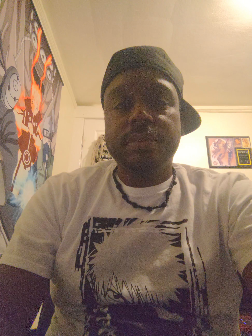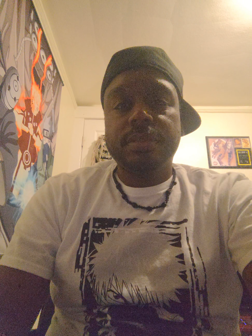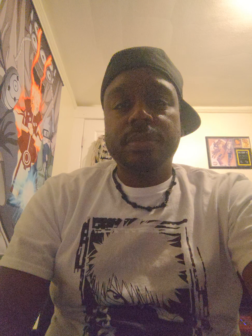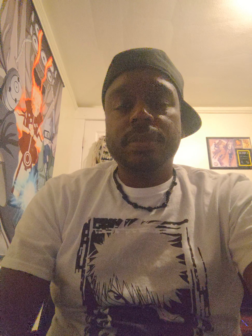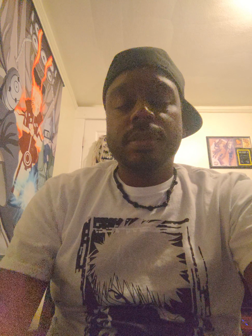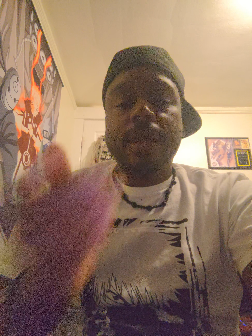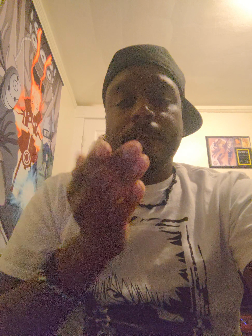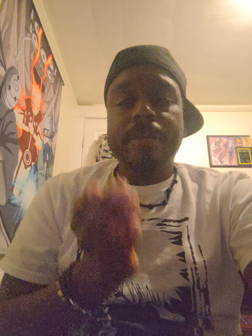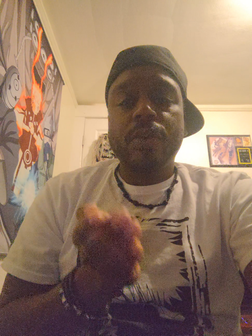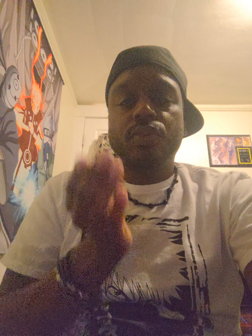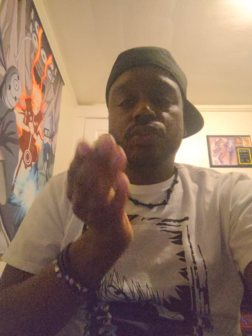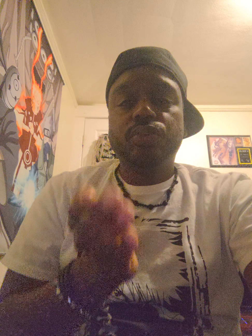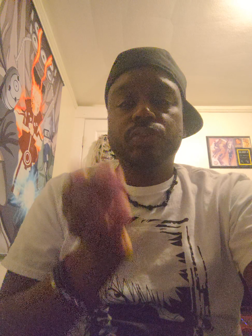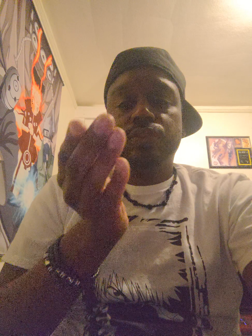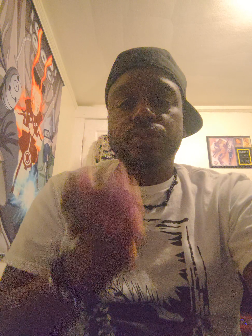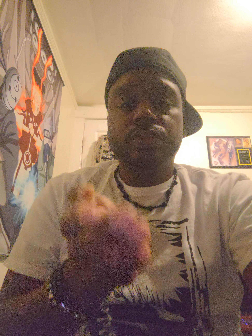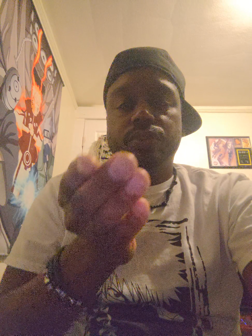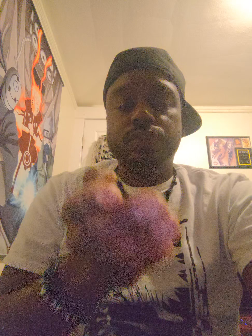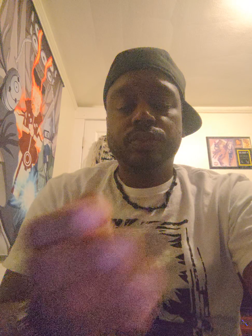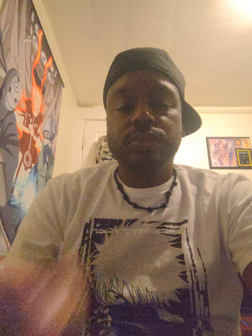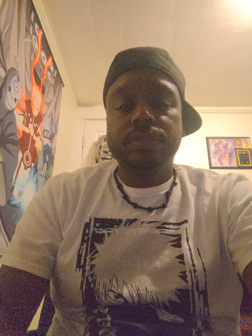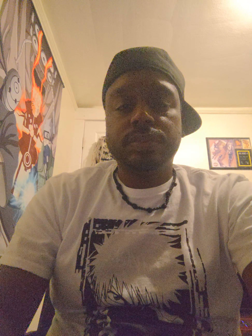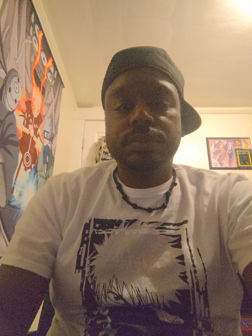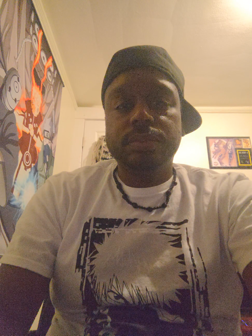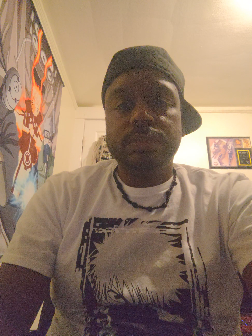boat